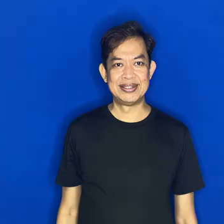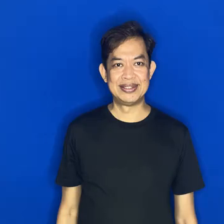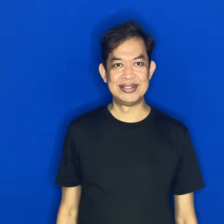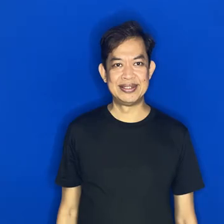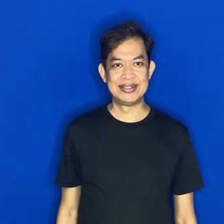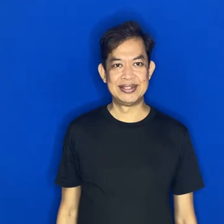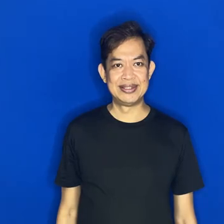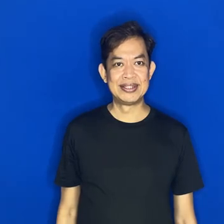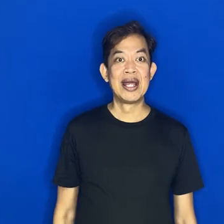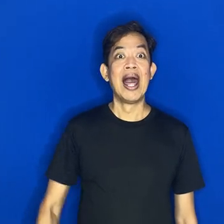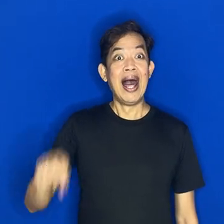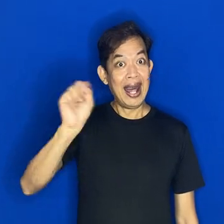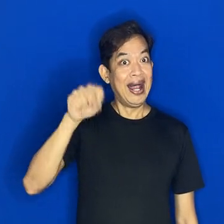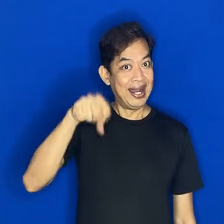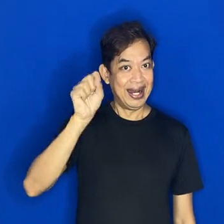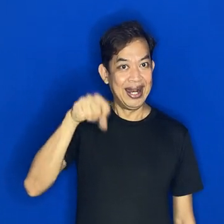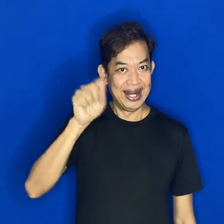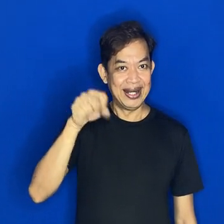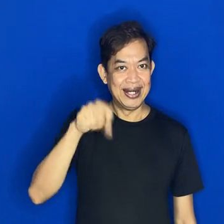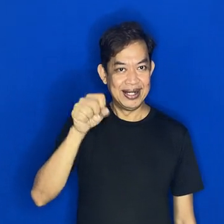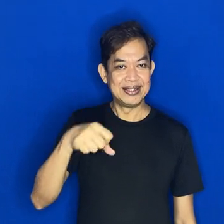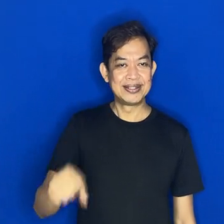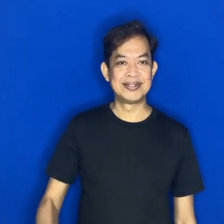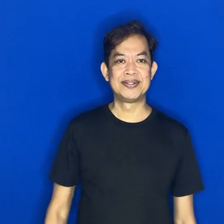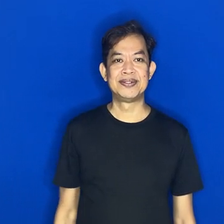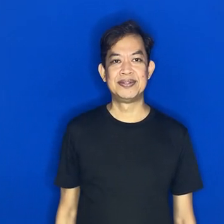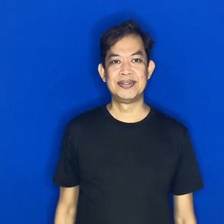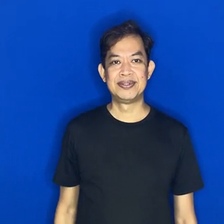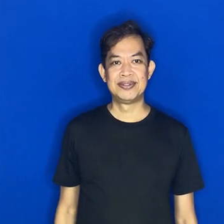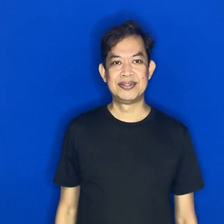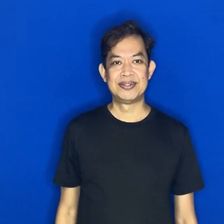yes